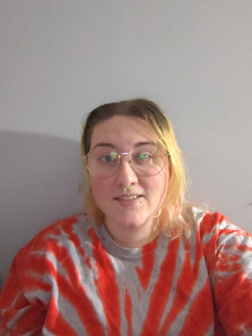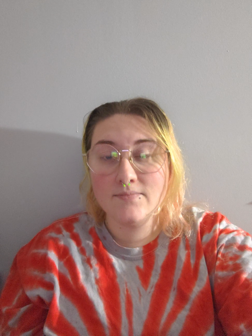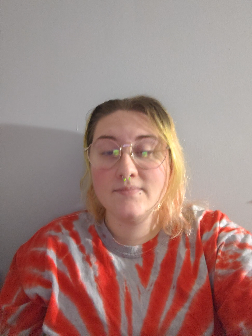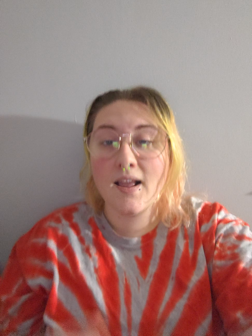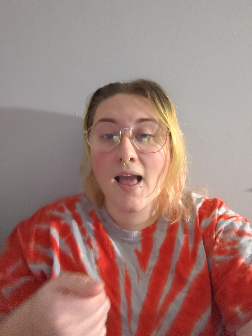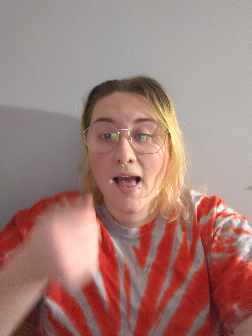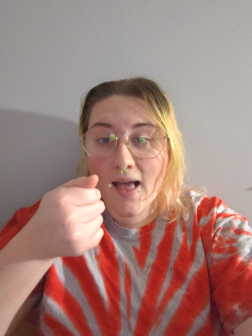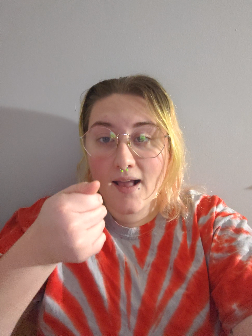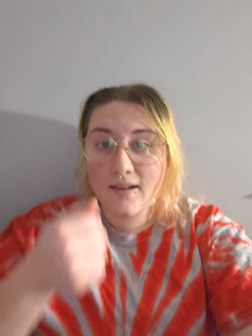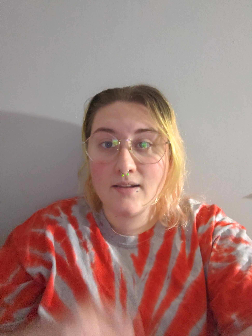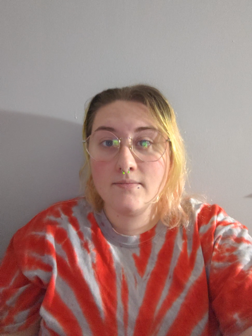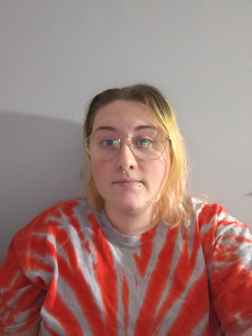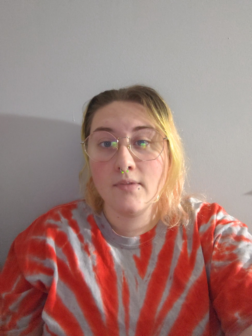hide